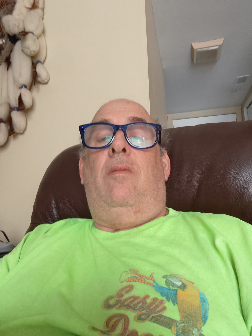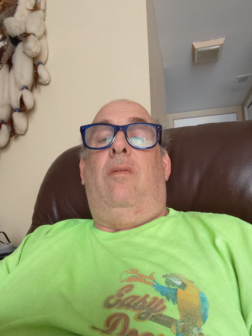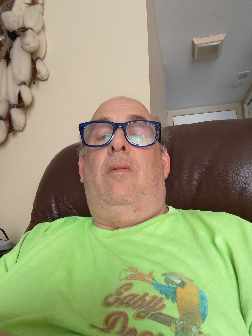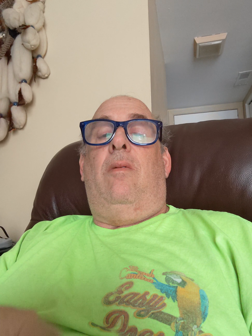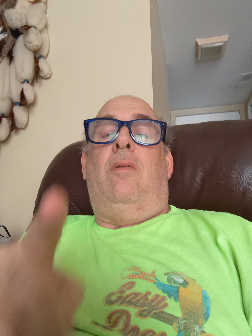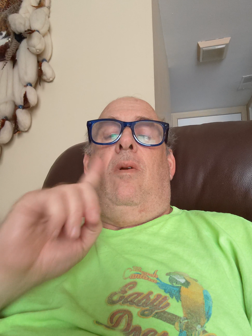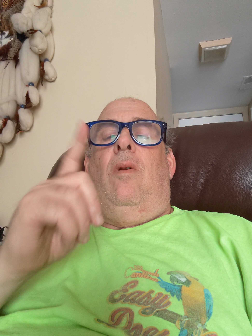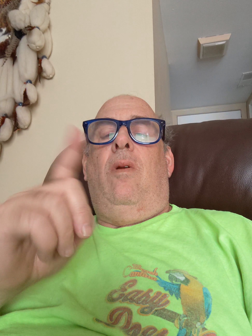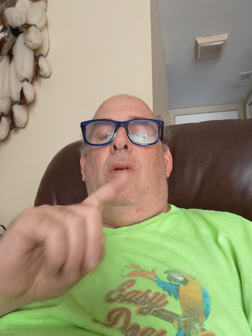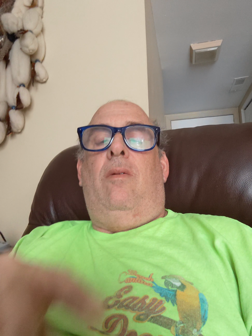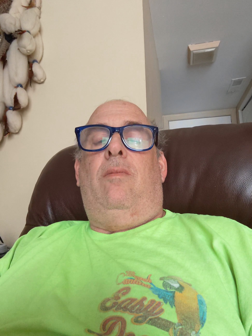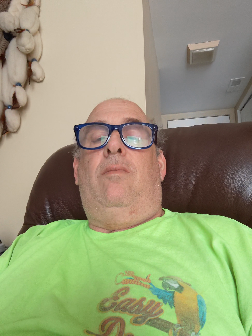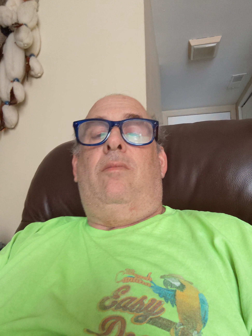talk